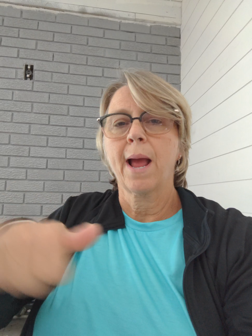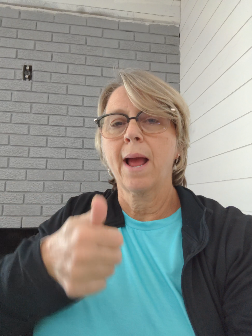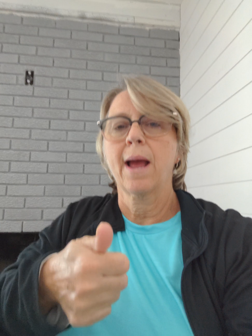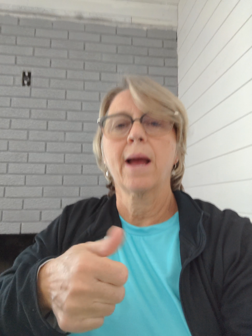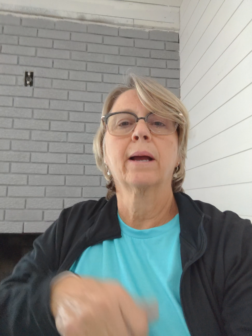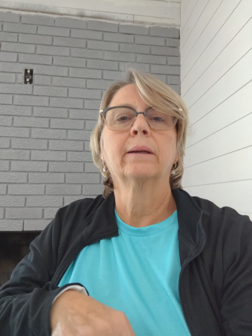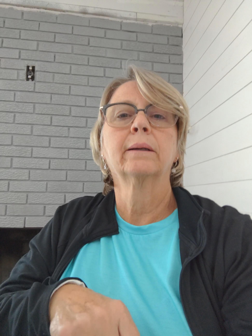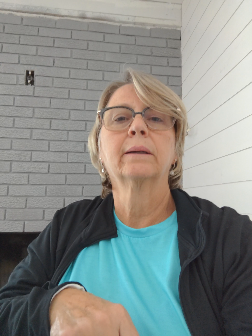beside